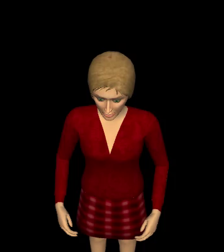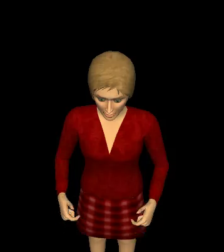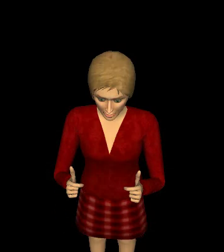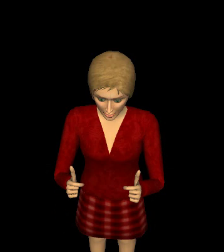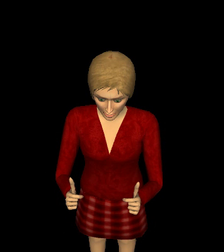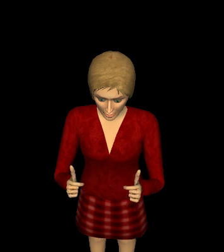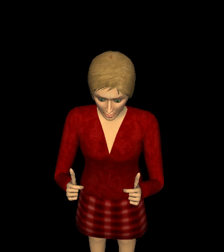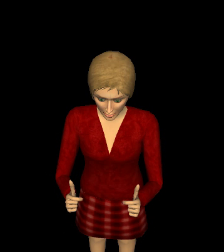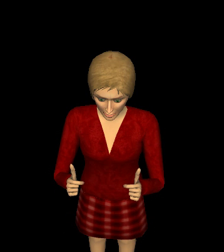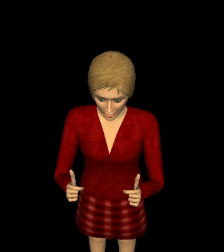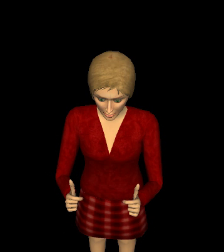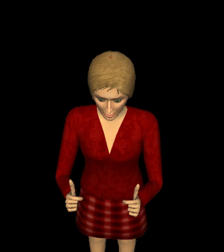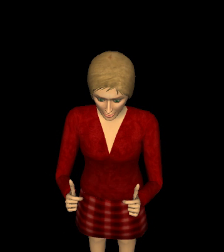محظوظ